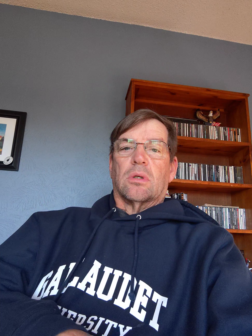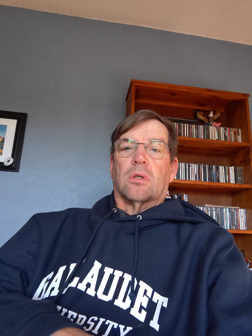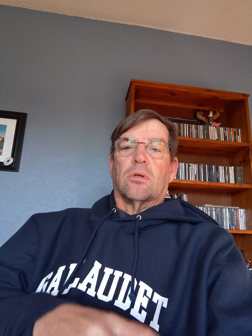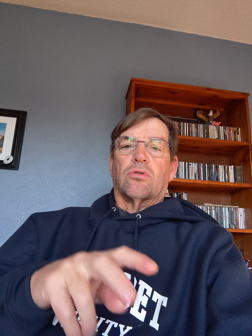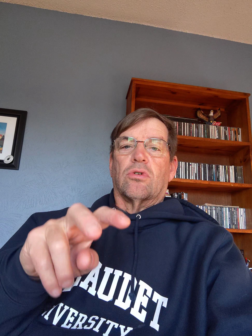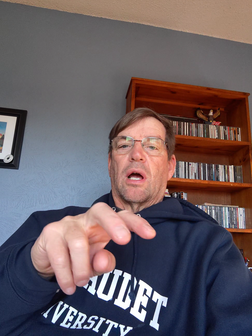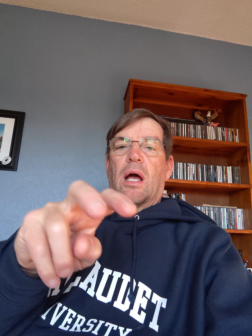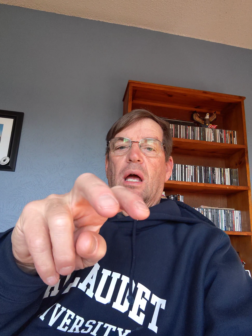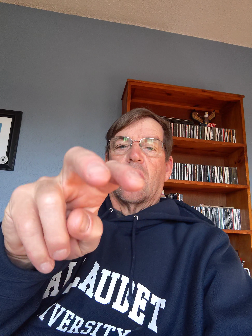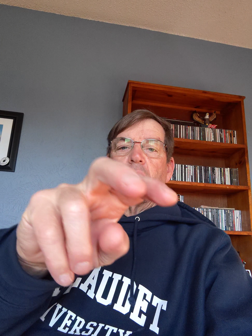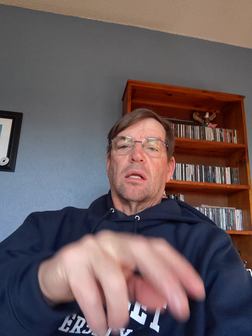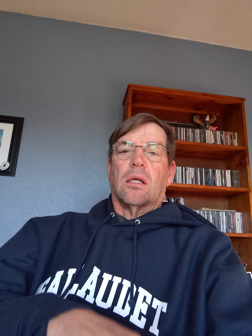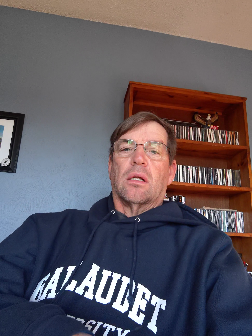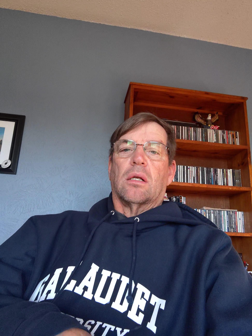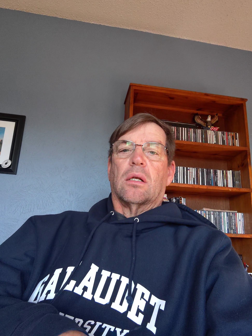ride